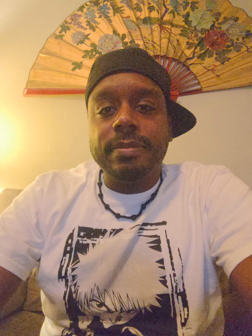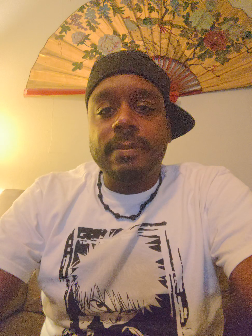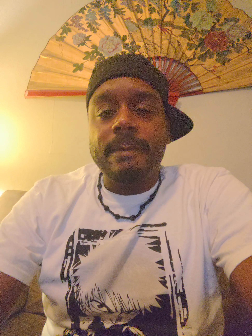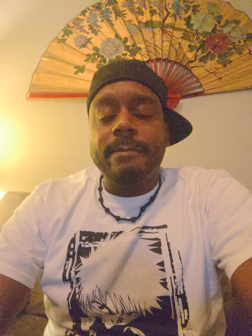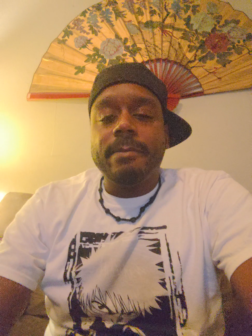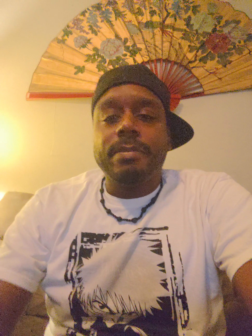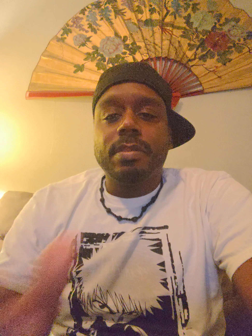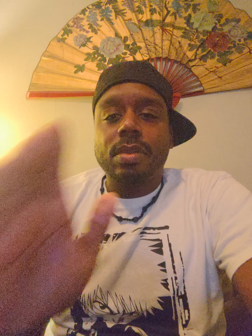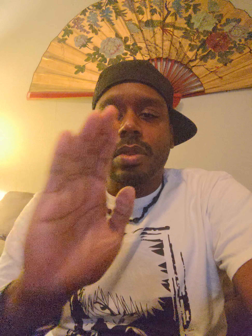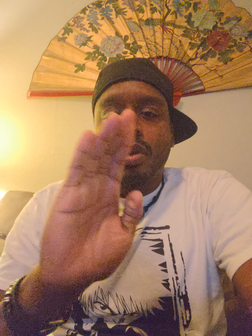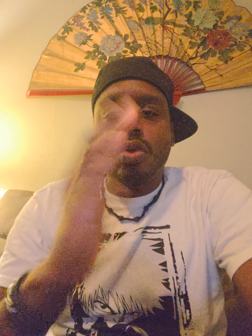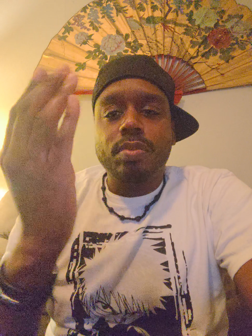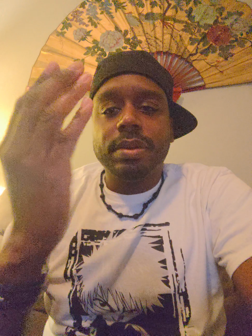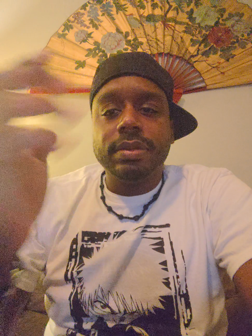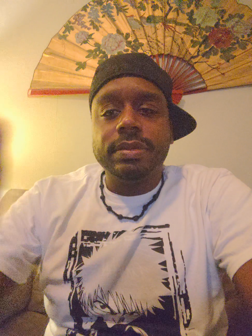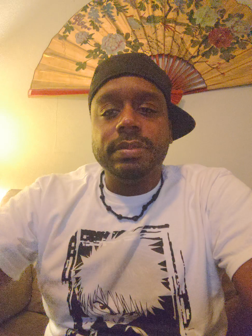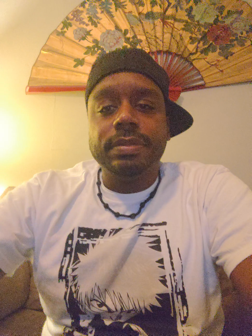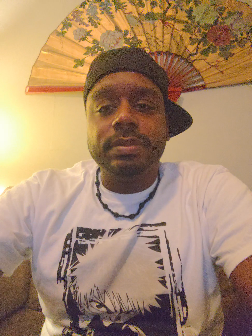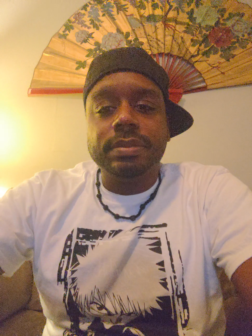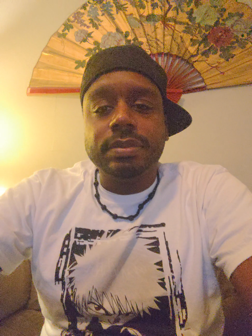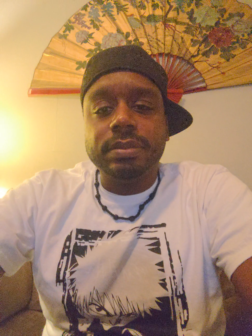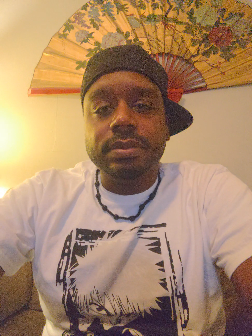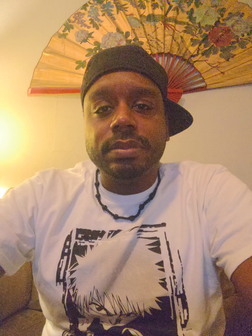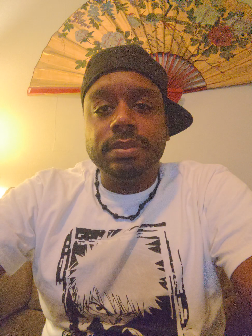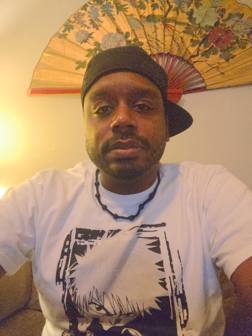open